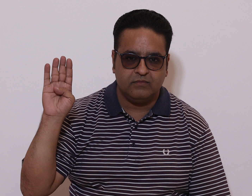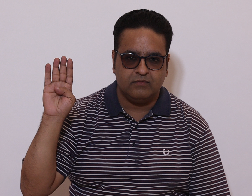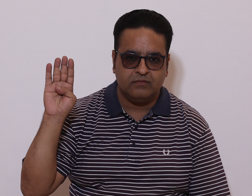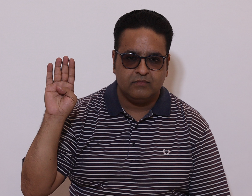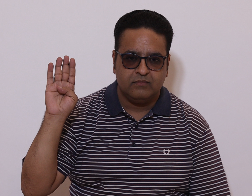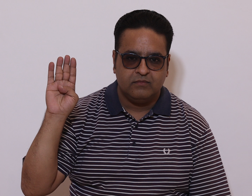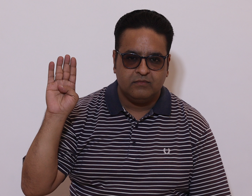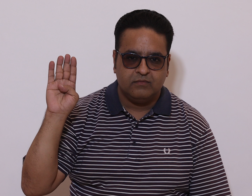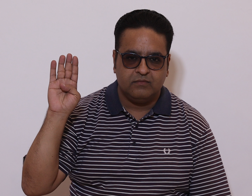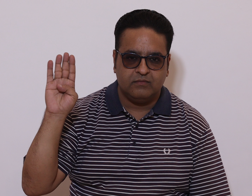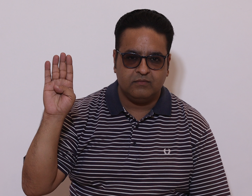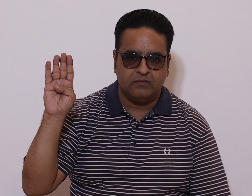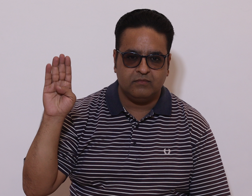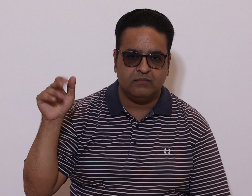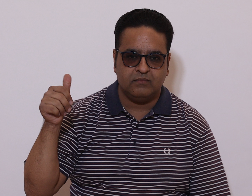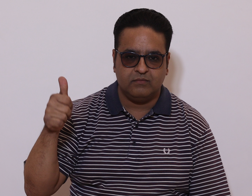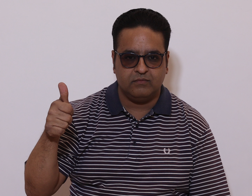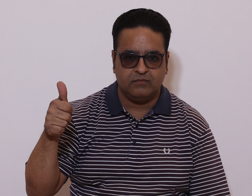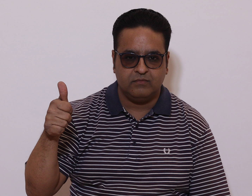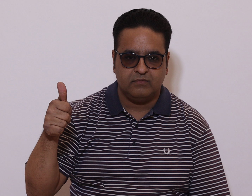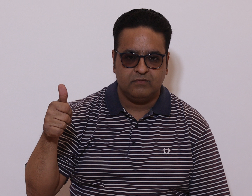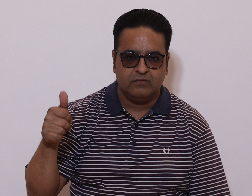best